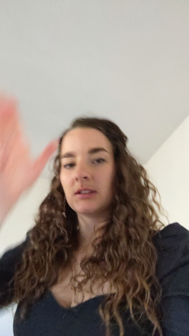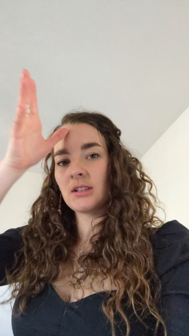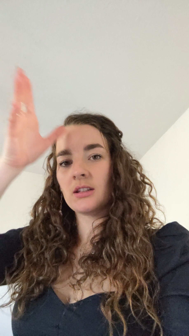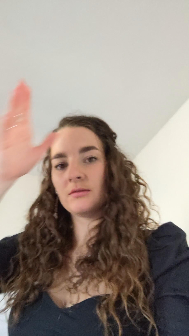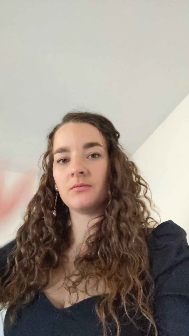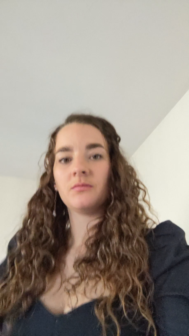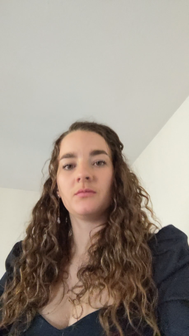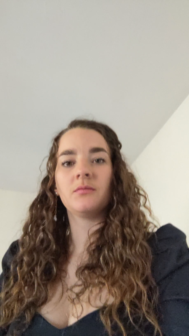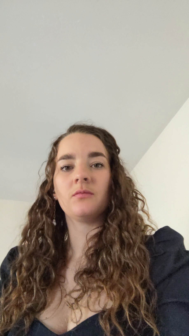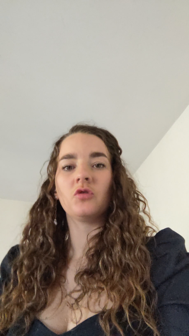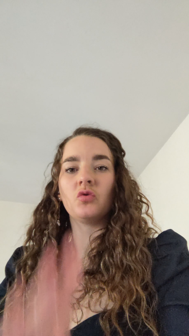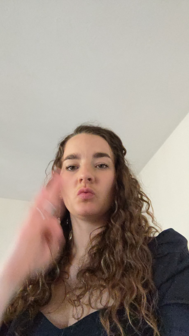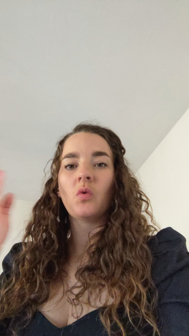door